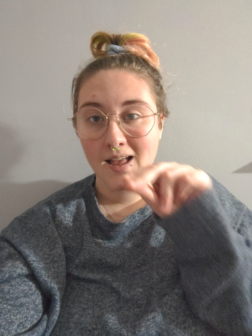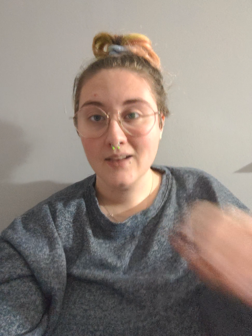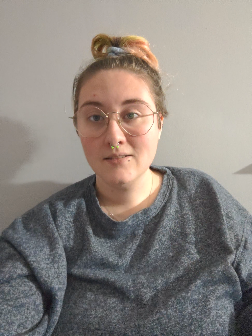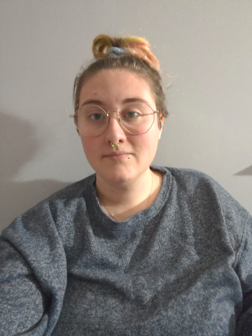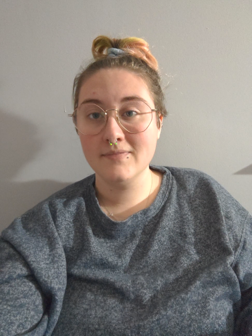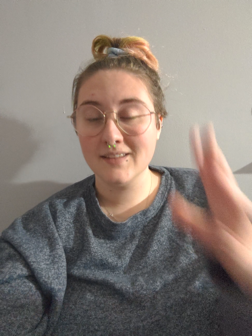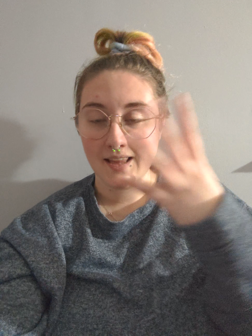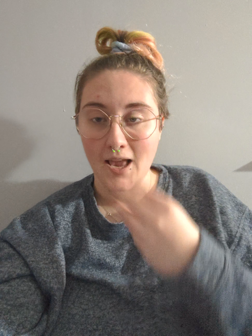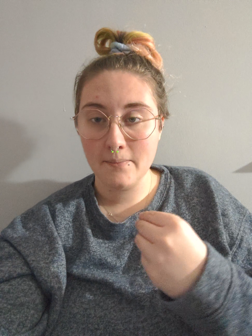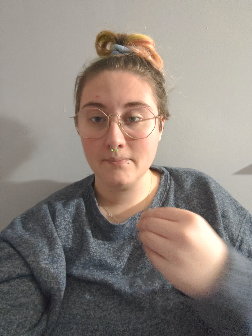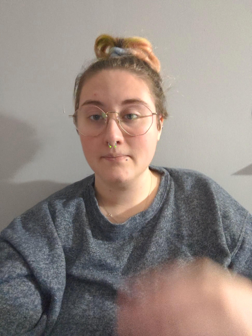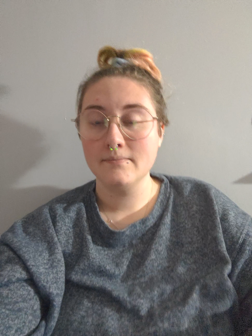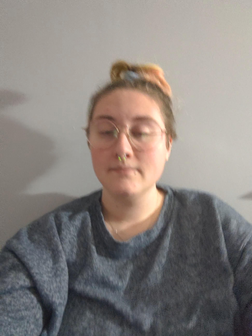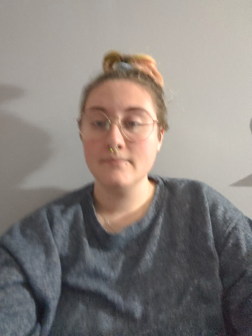nap